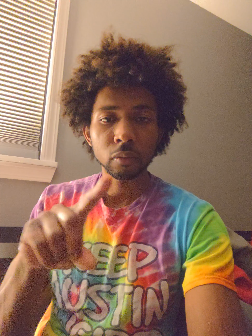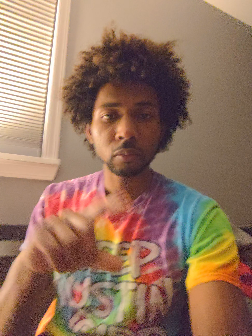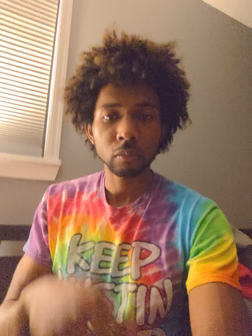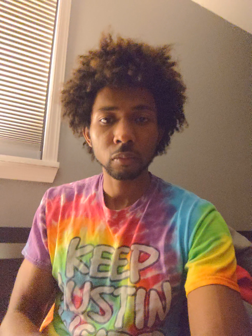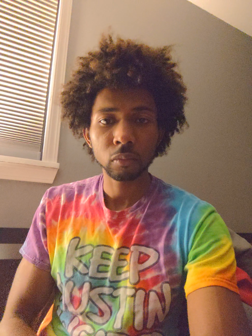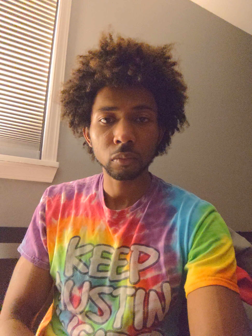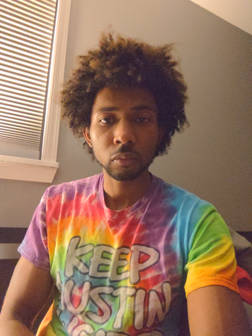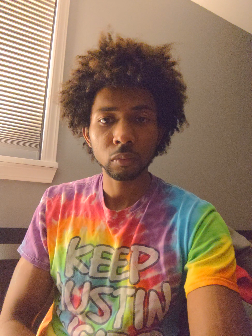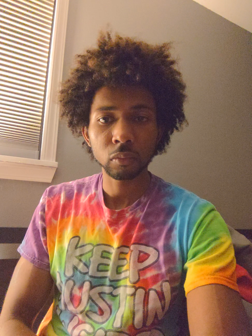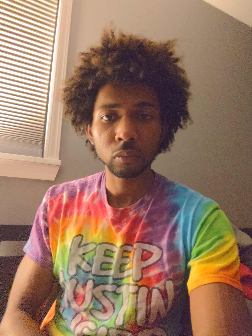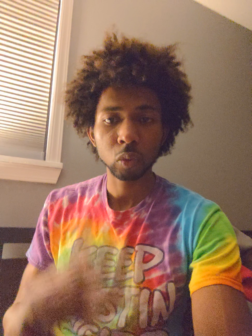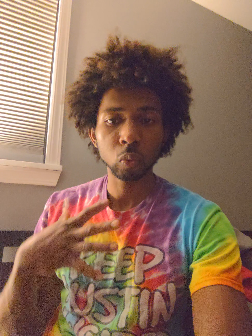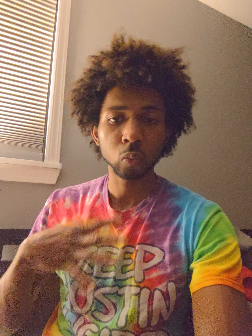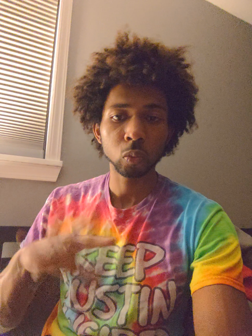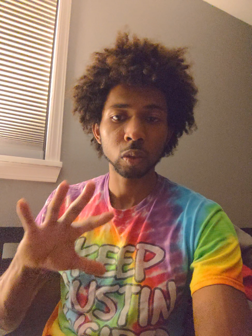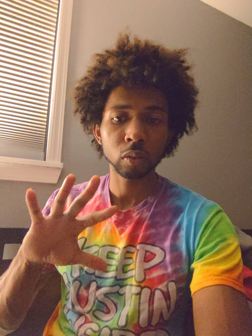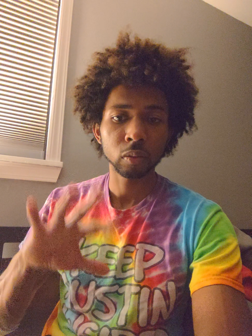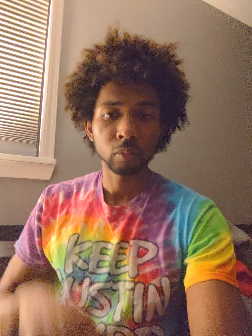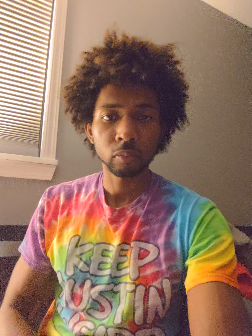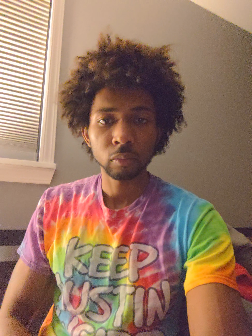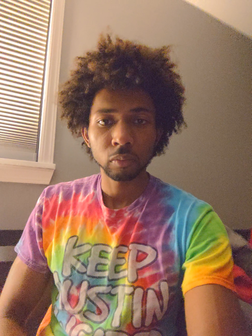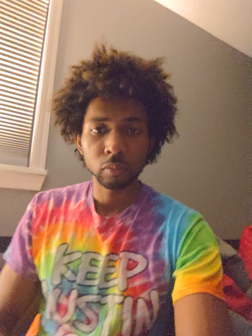dress